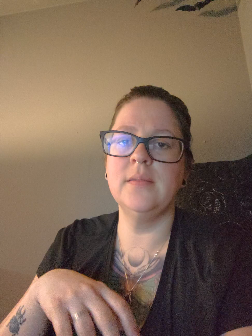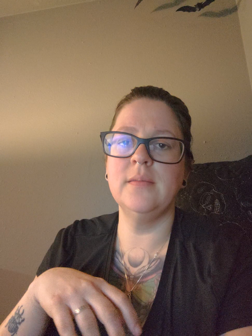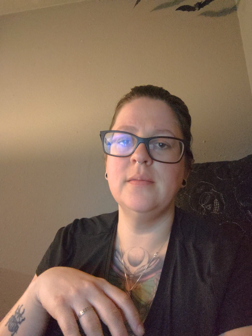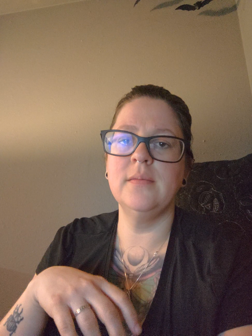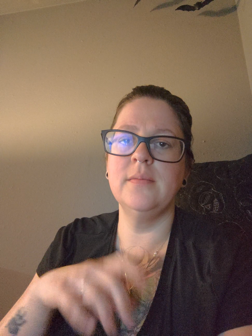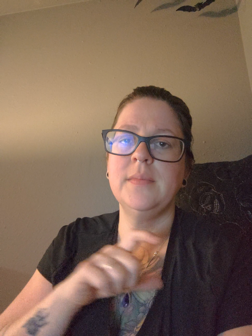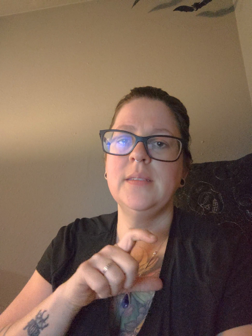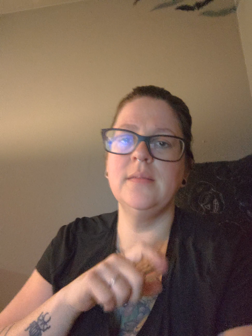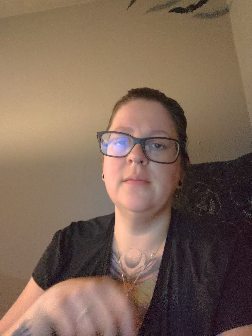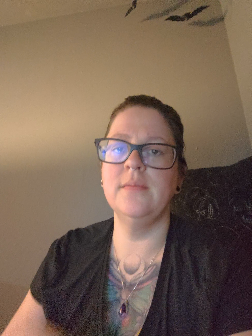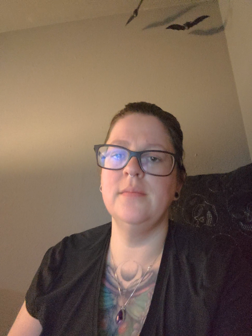police